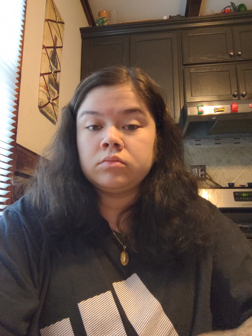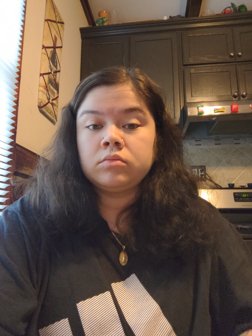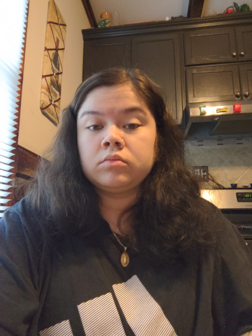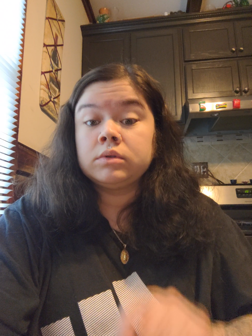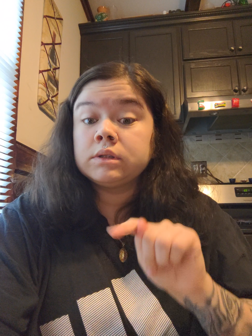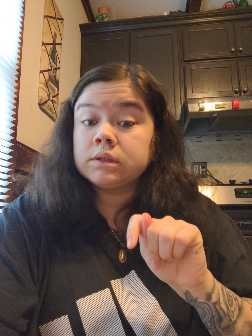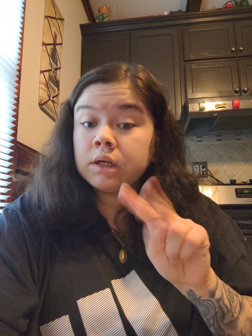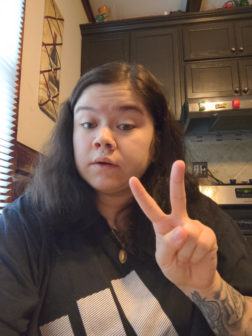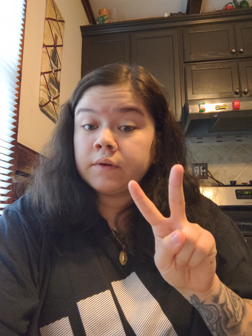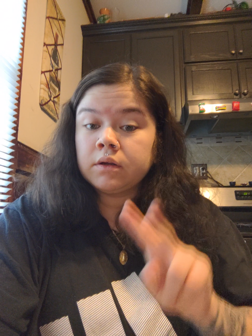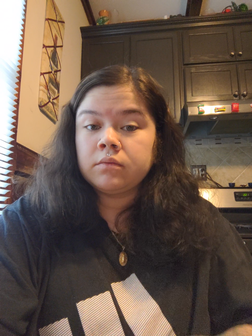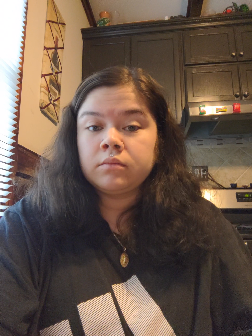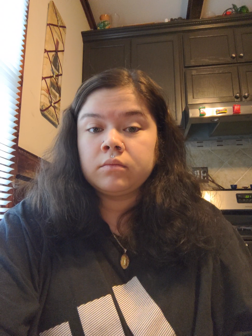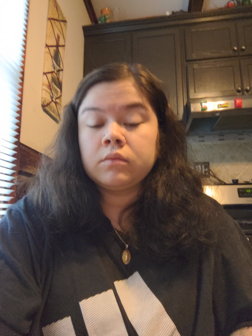TV